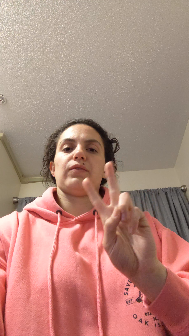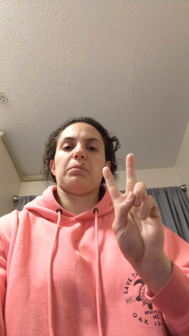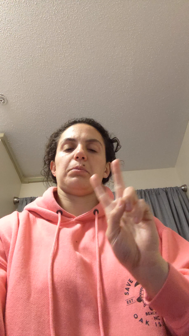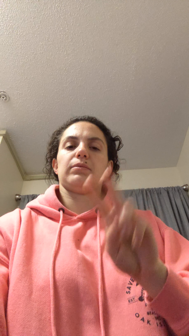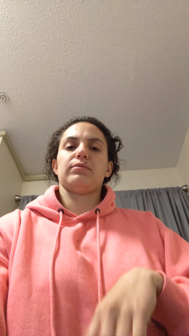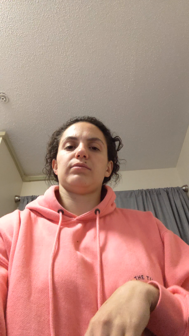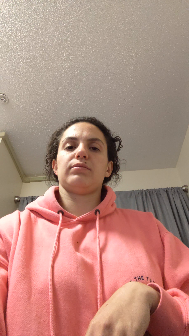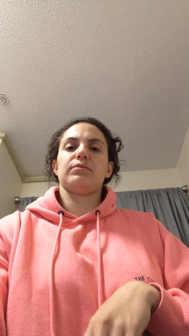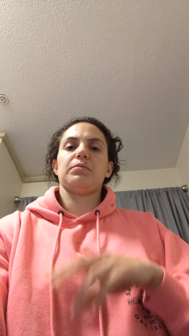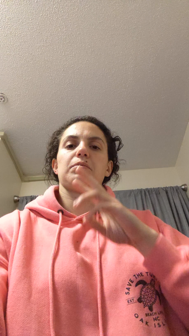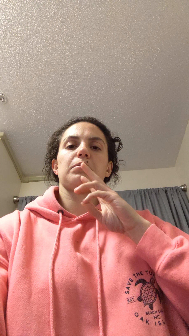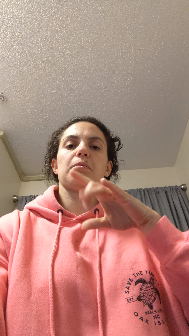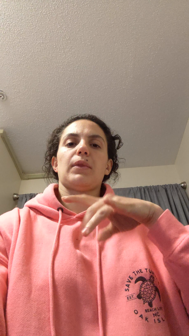melon